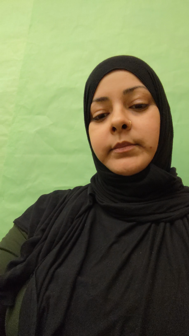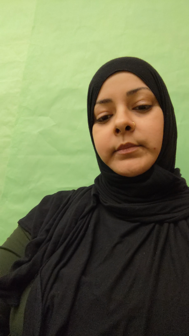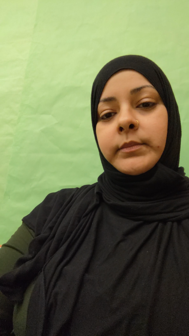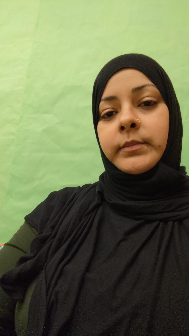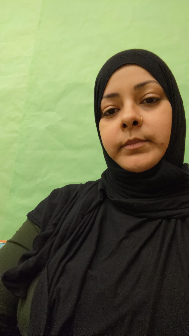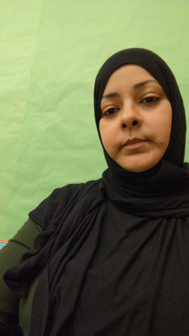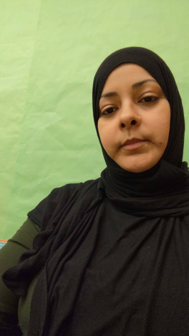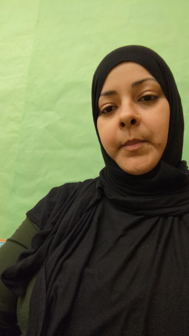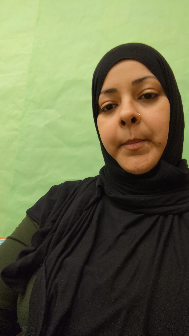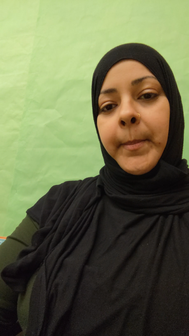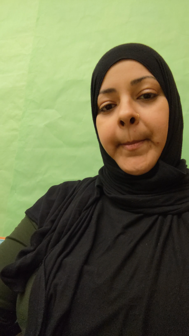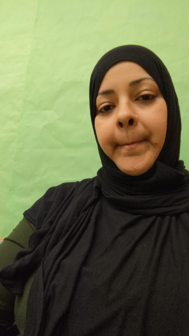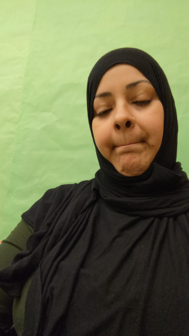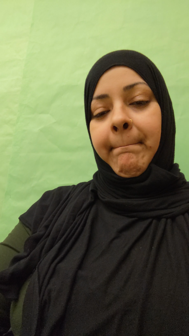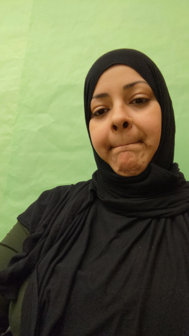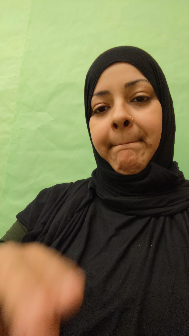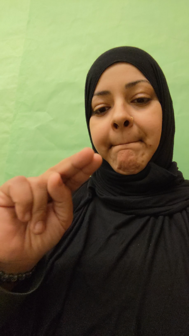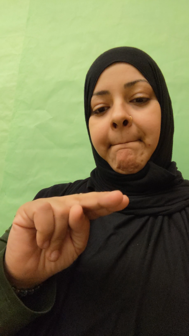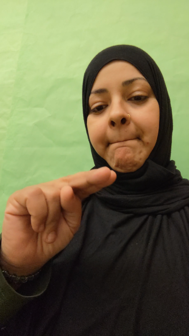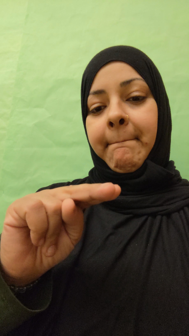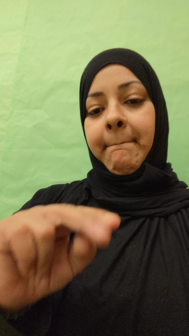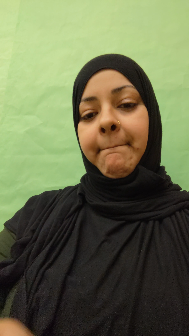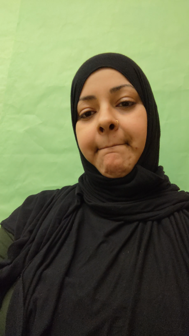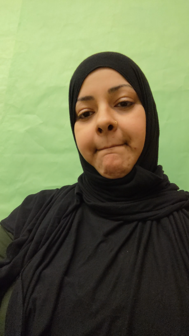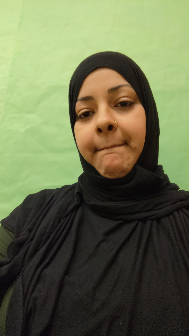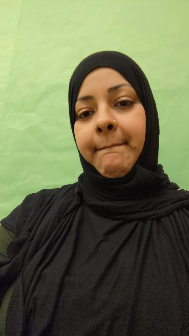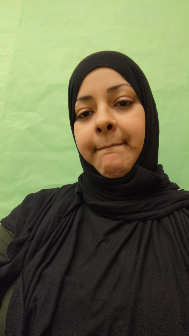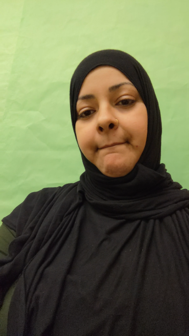nurse